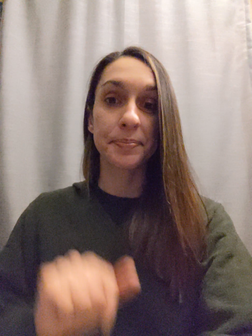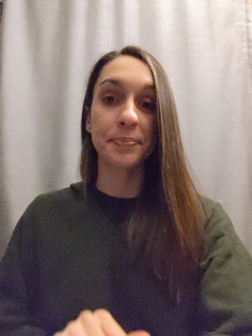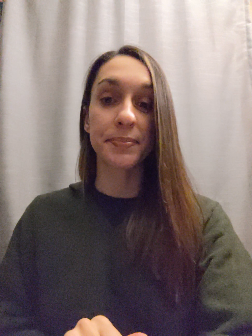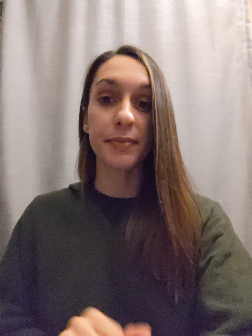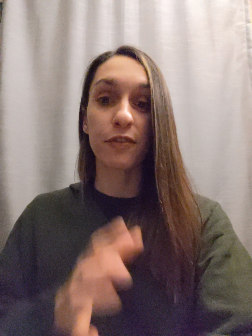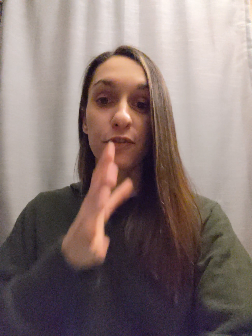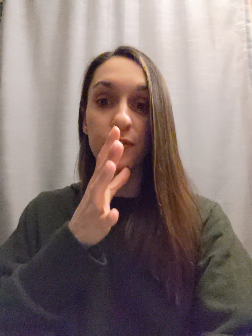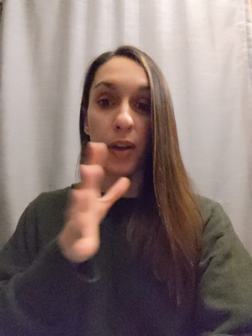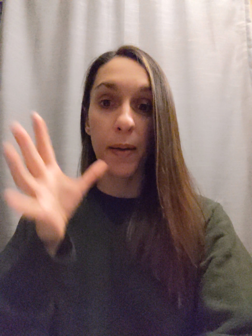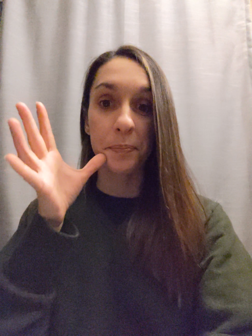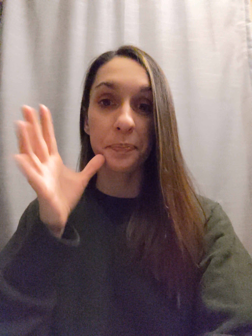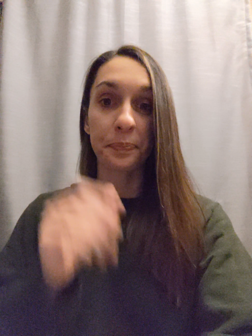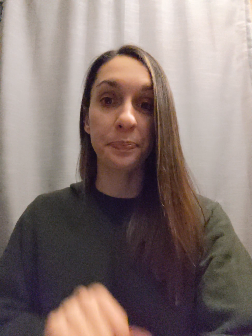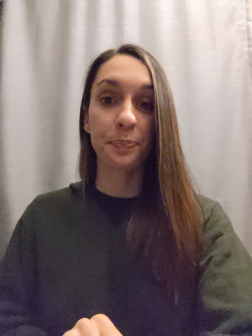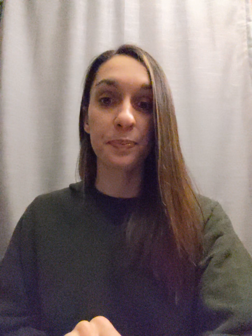farm